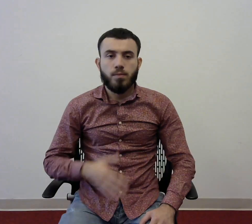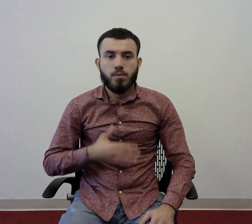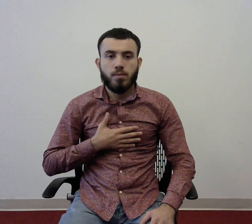mənim